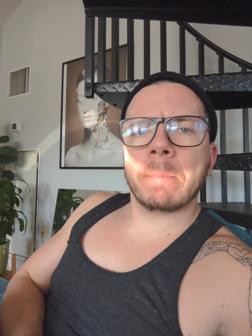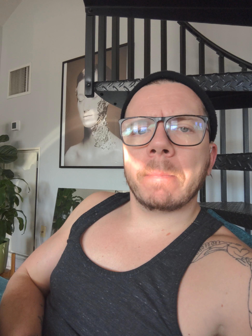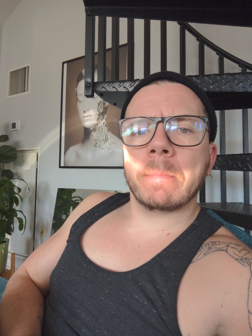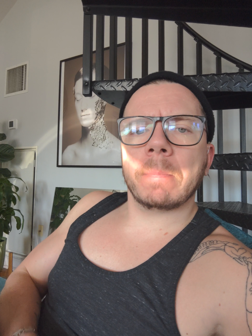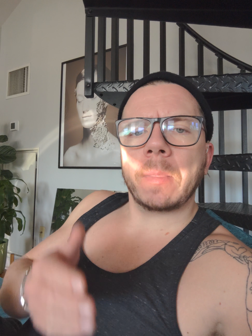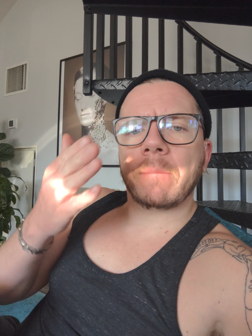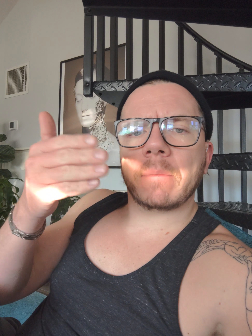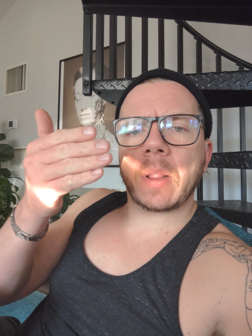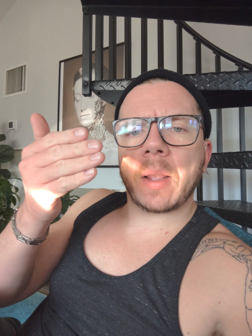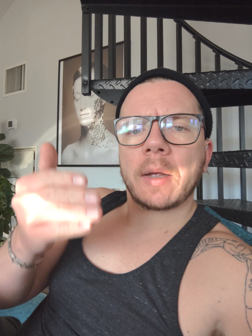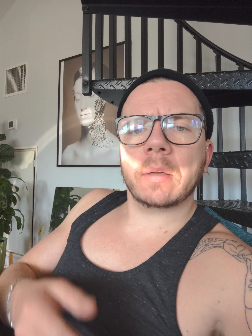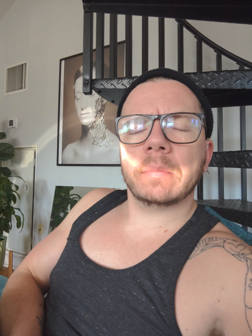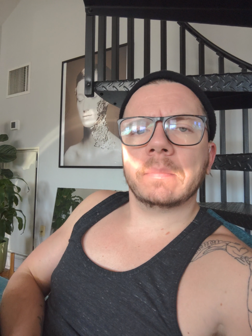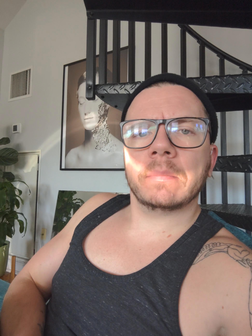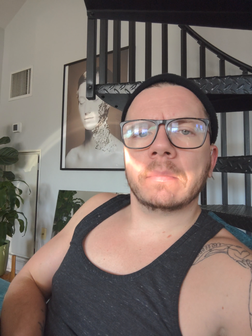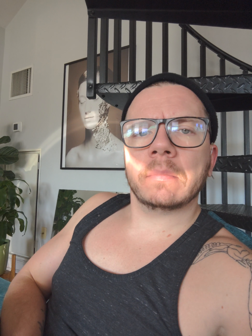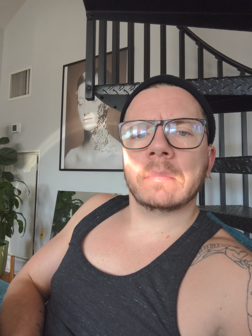flag